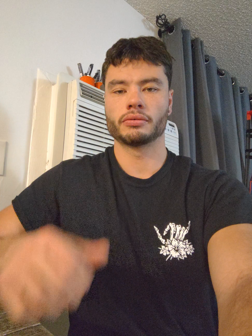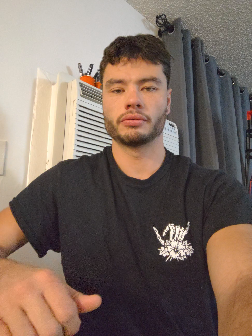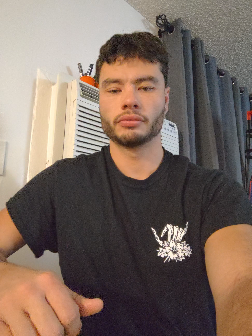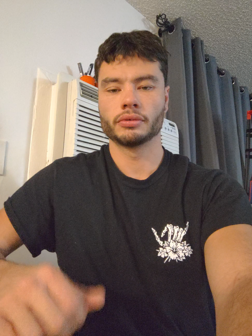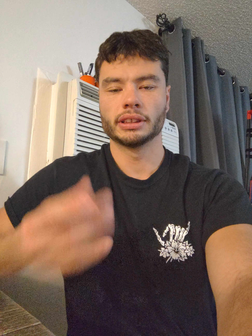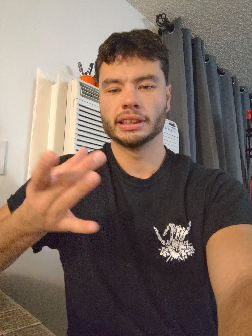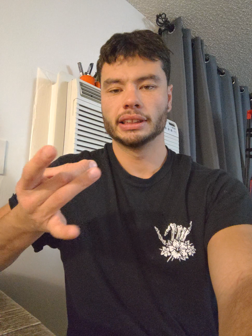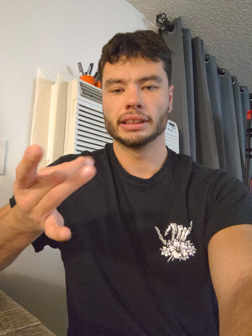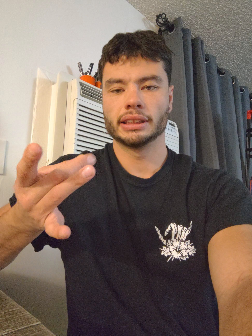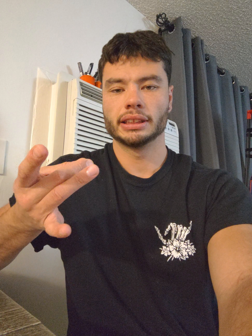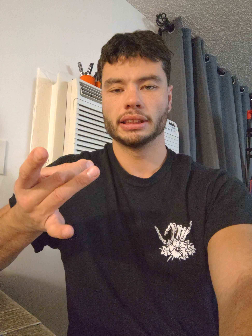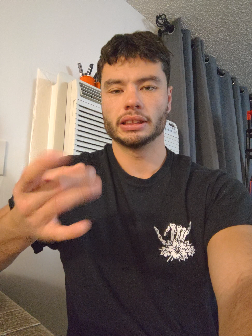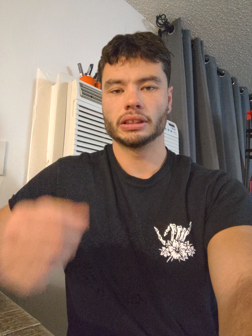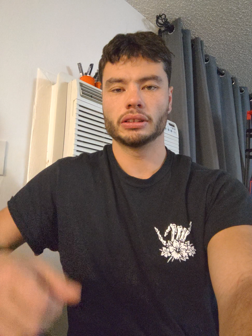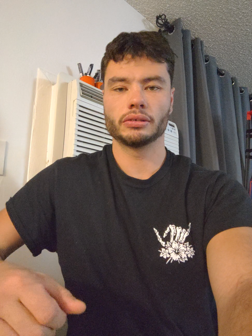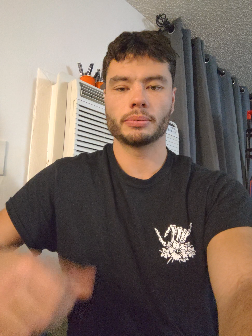sticky